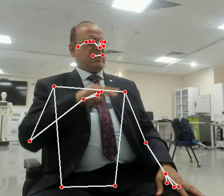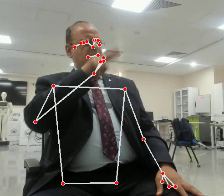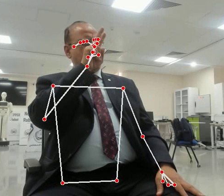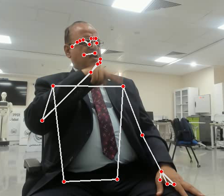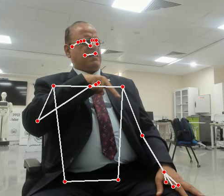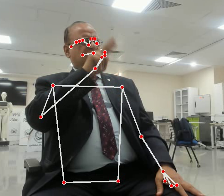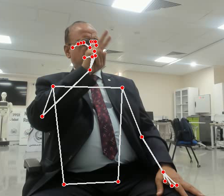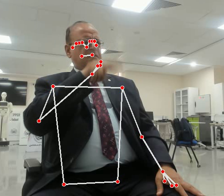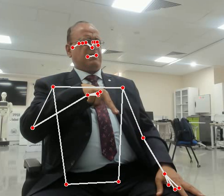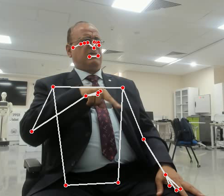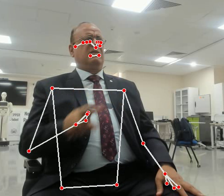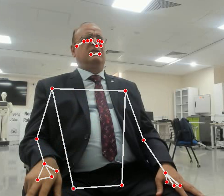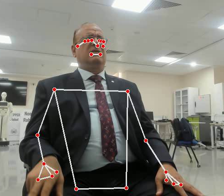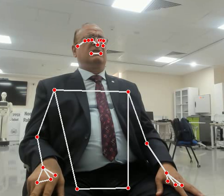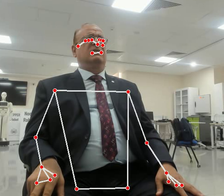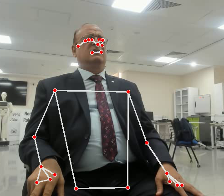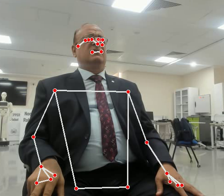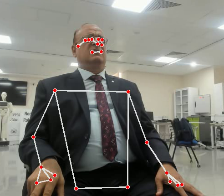y7takr